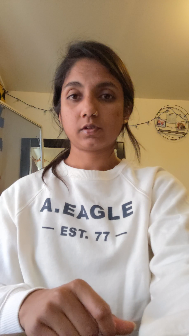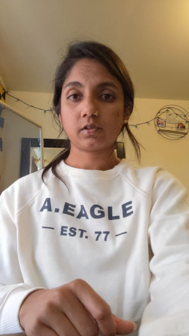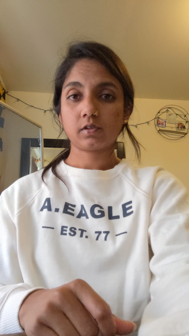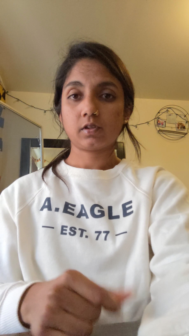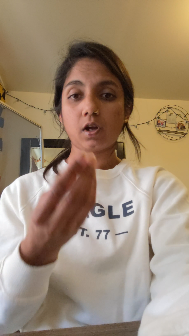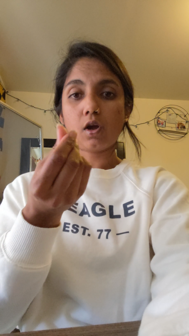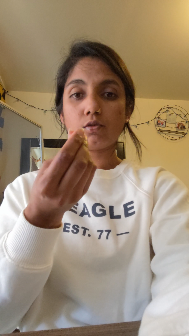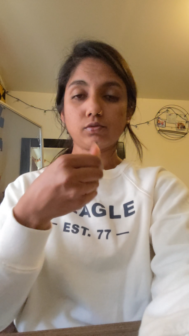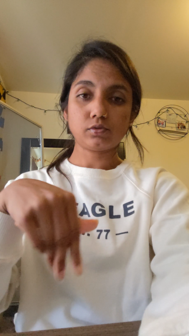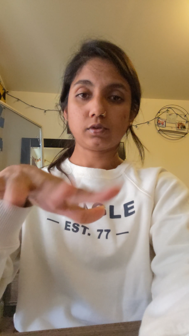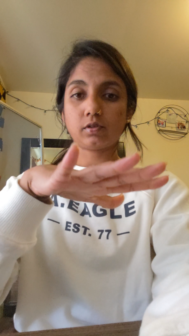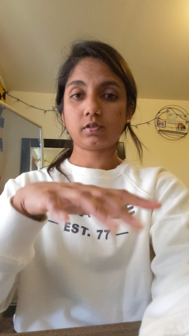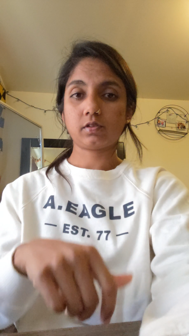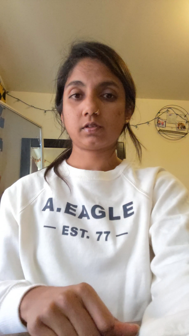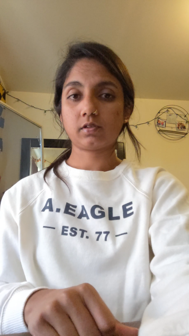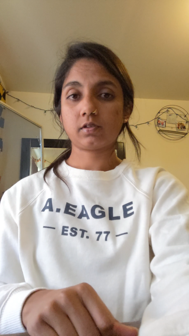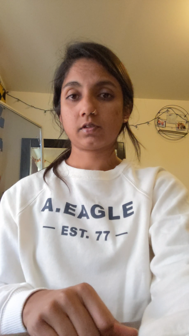garden